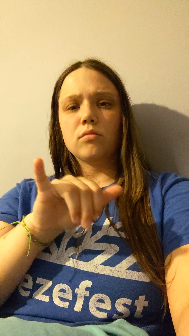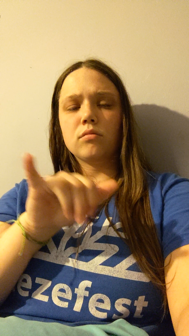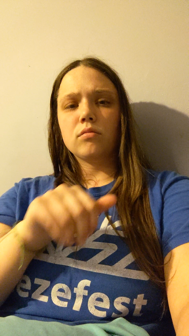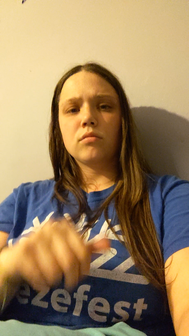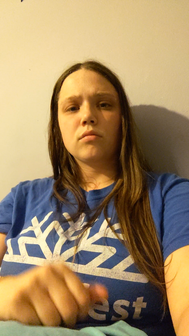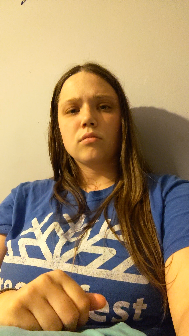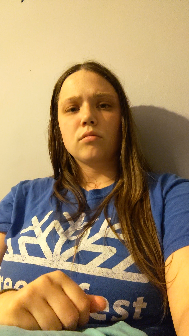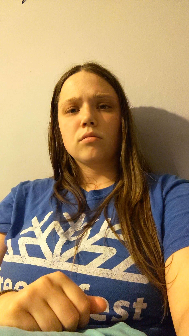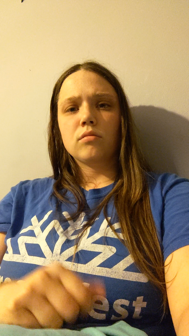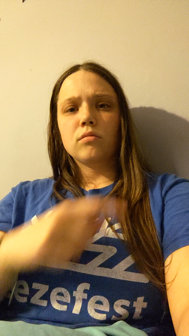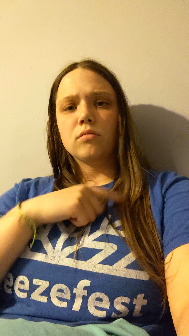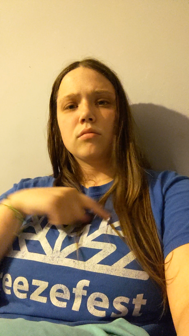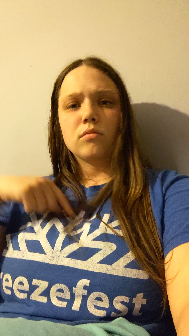necklace